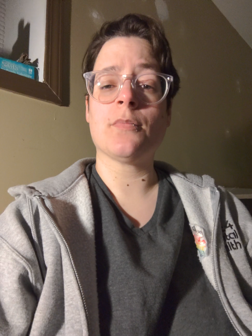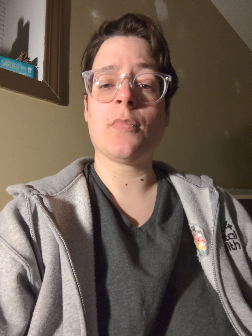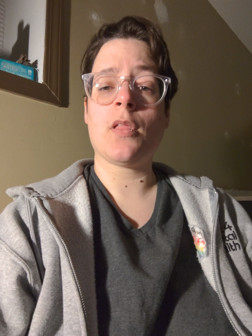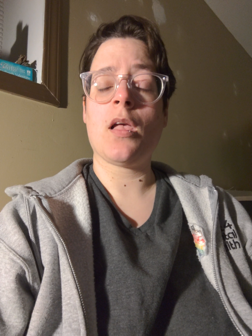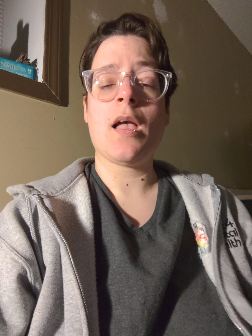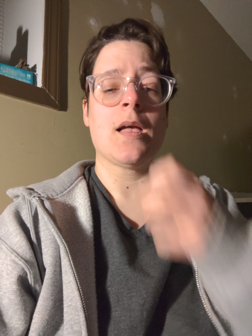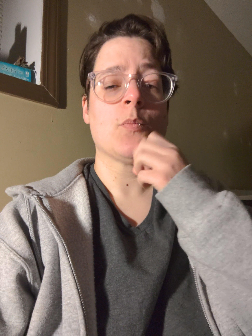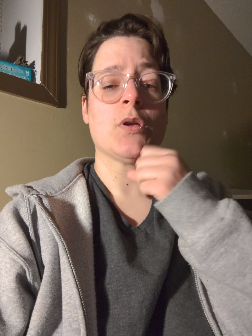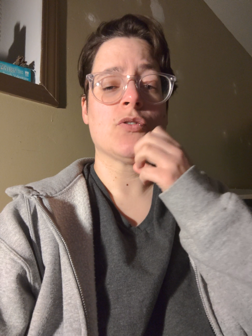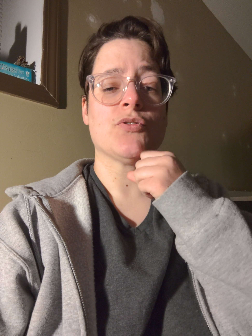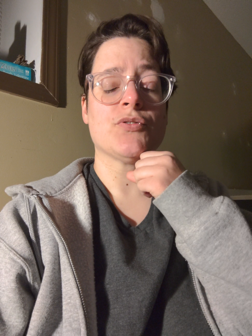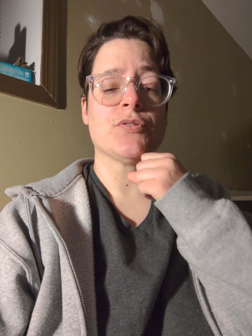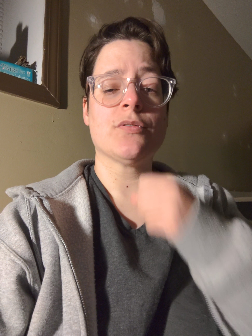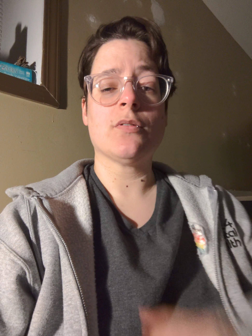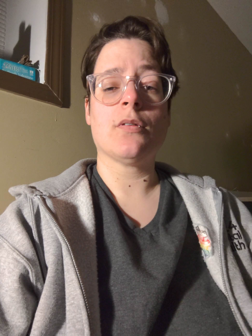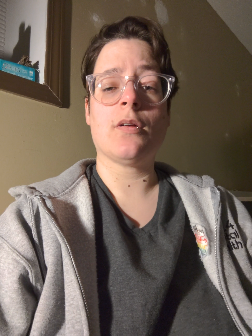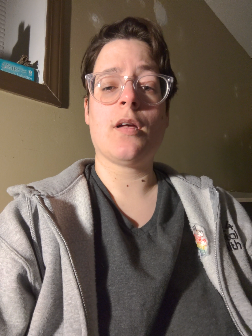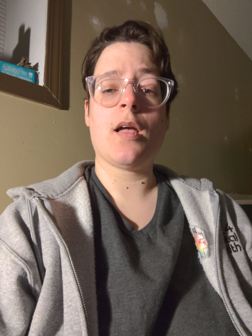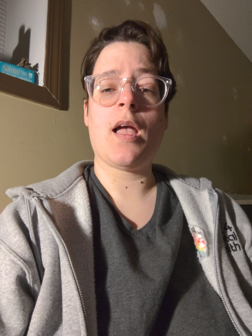underwear